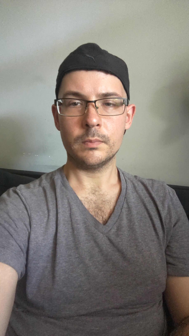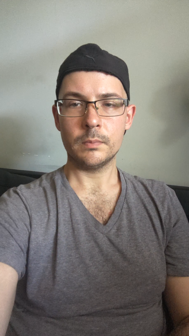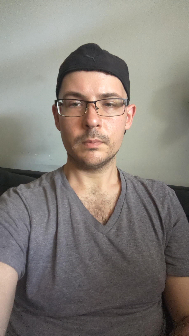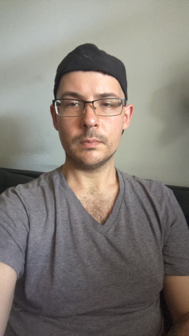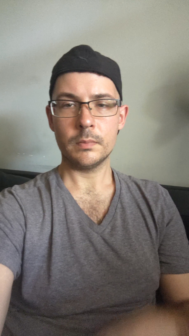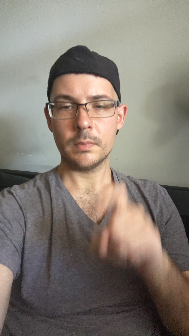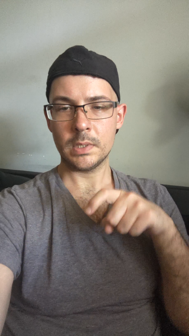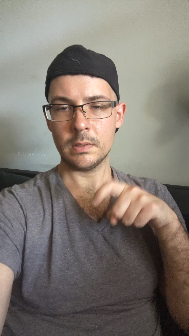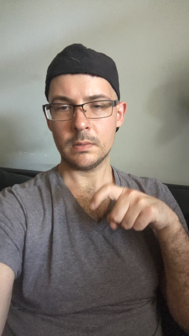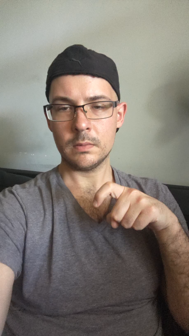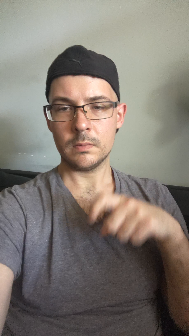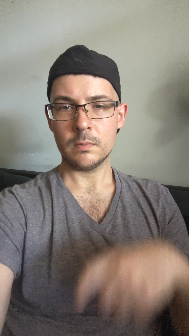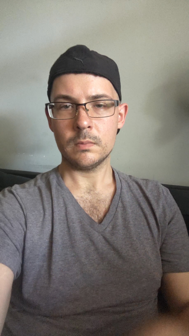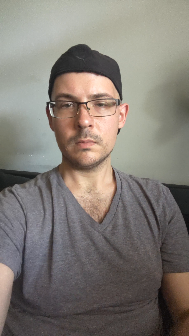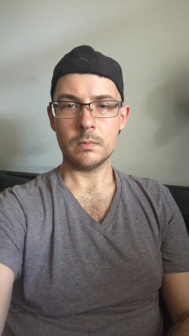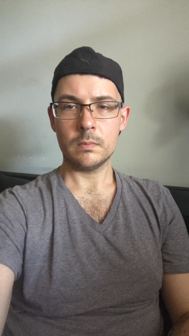need